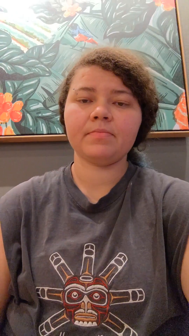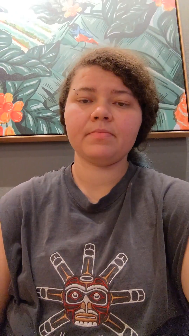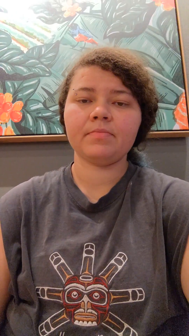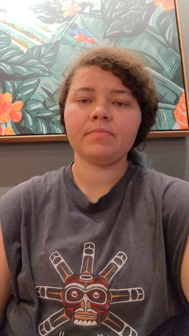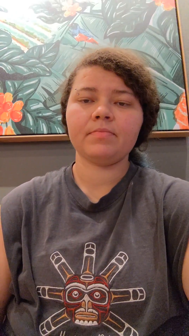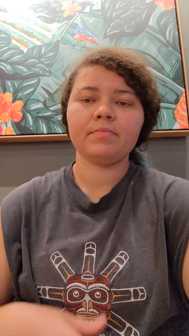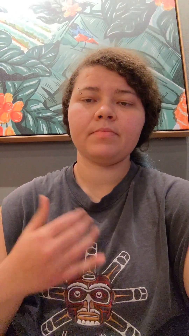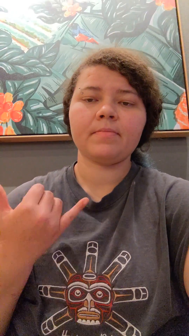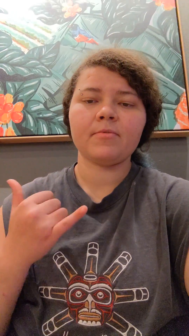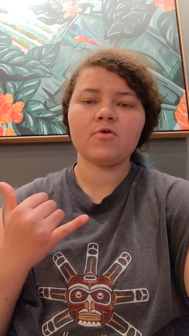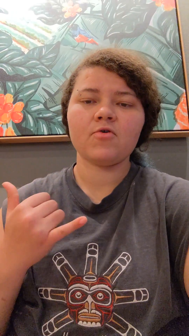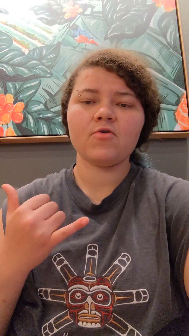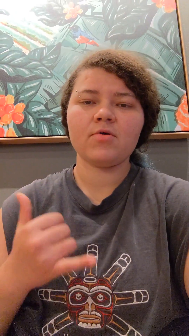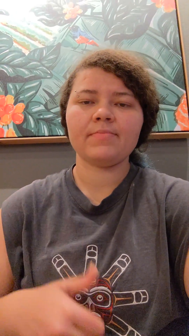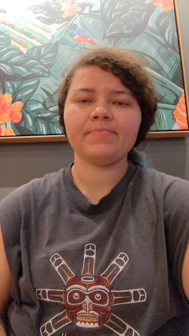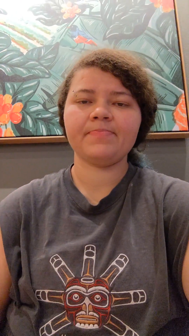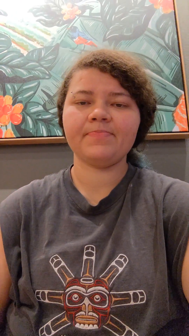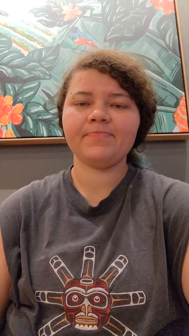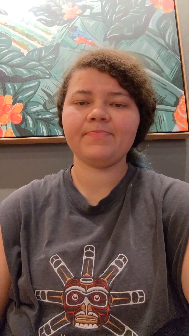party